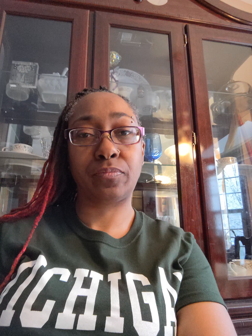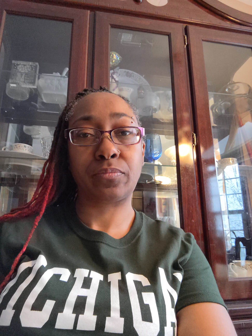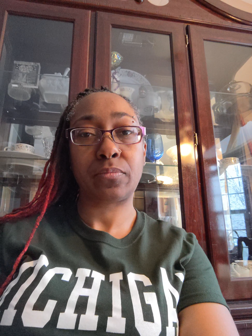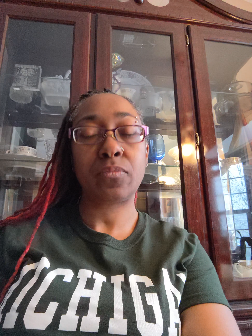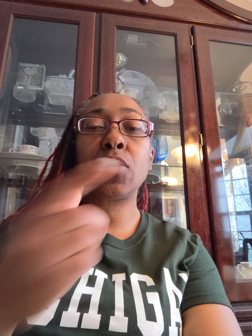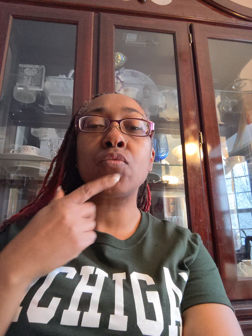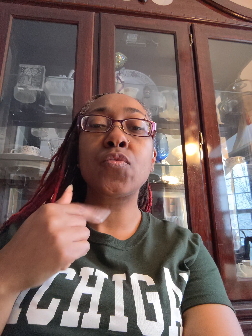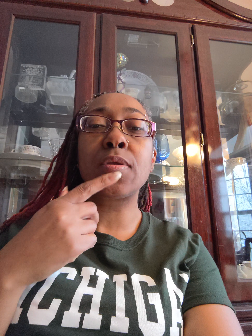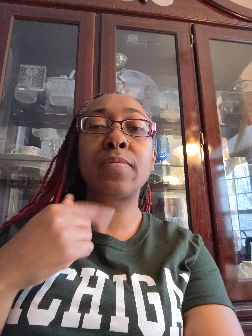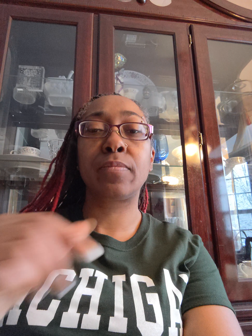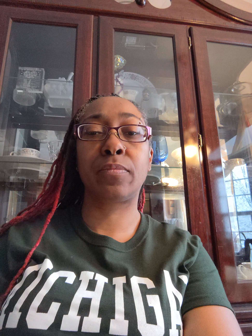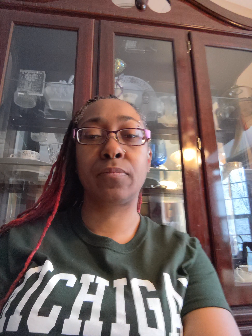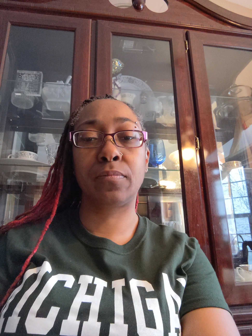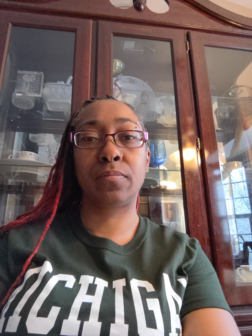red